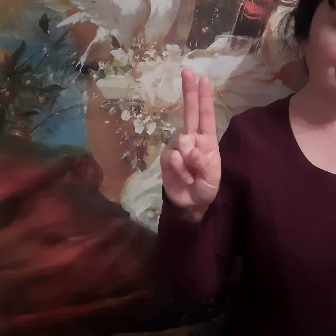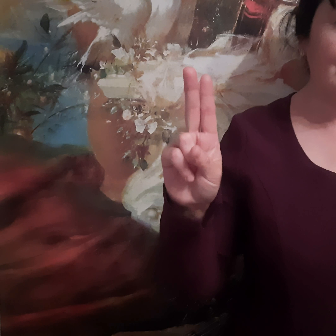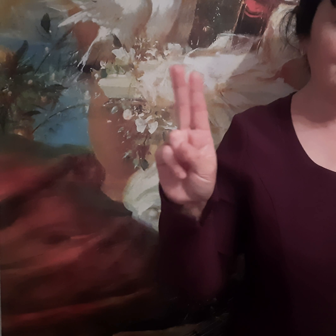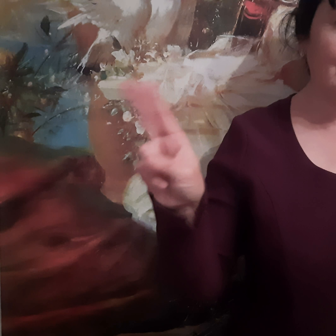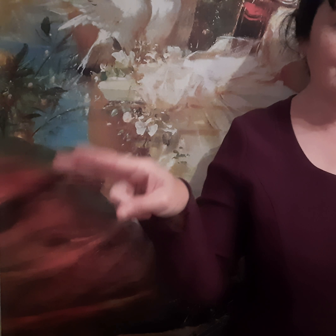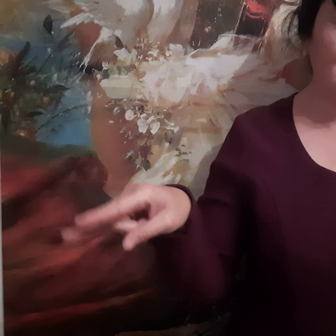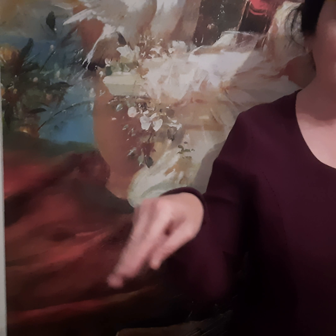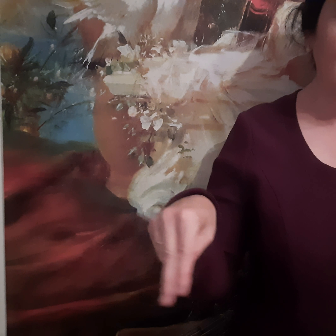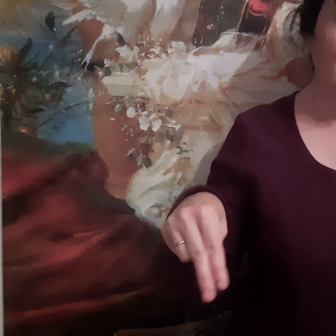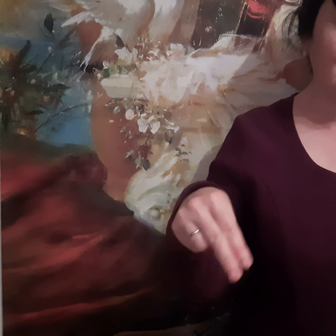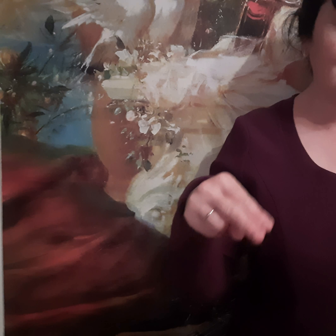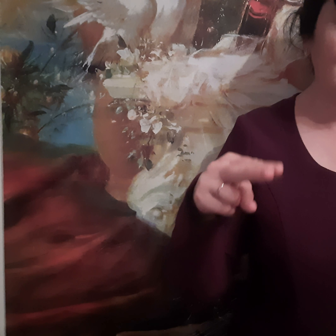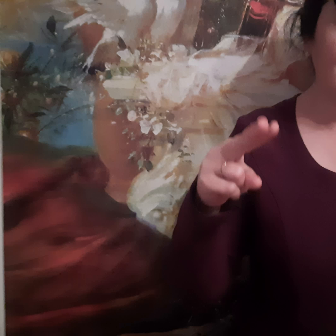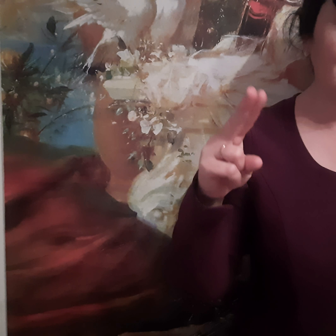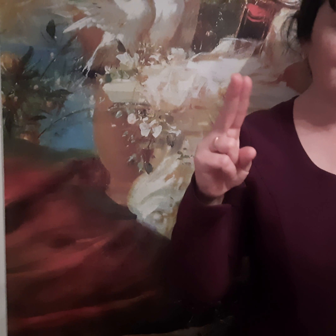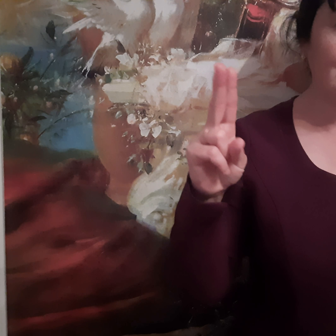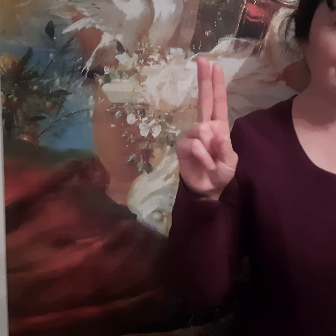Д